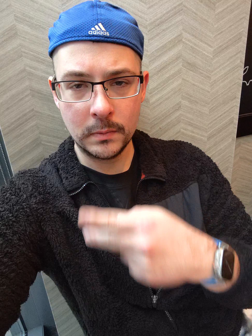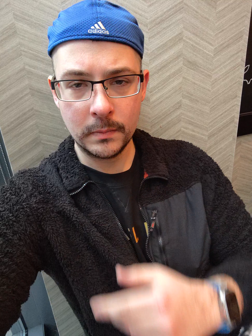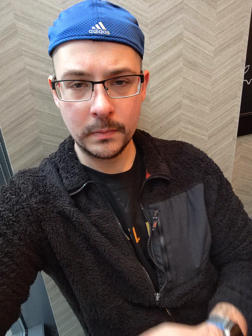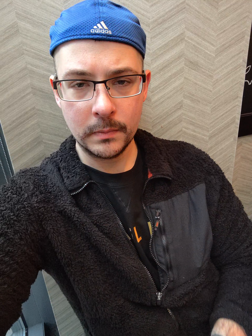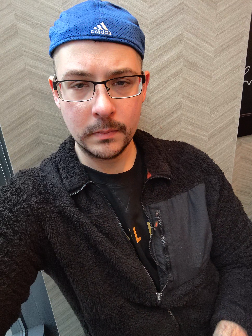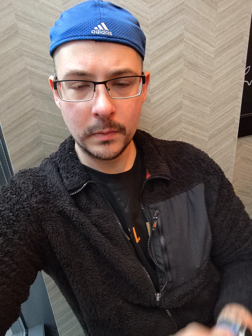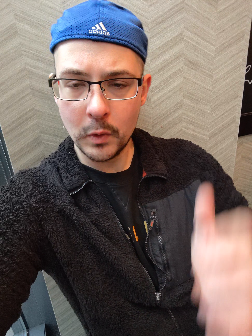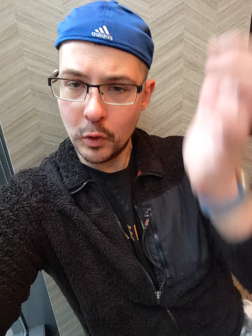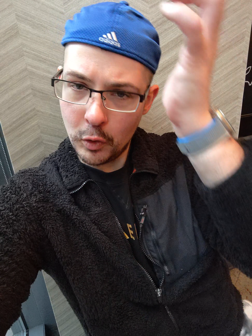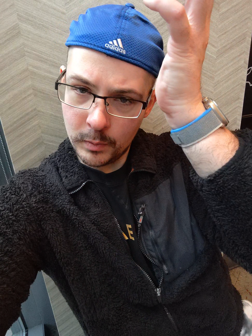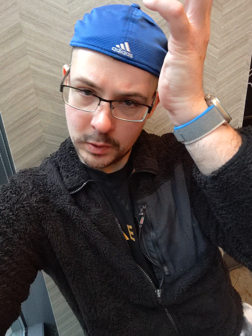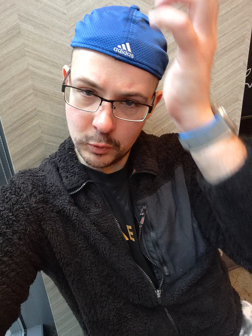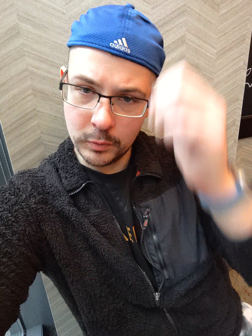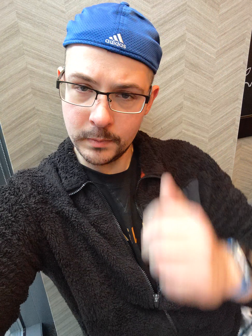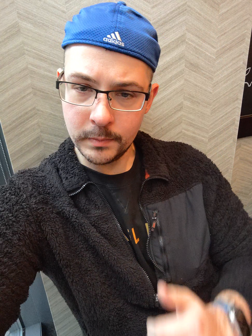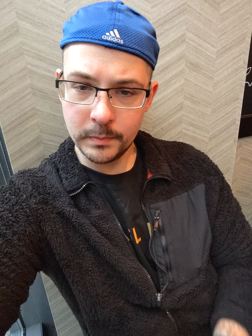garbage